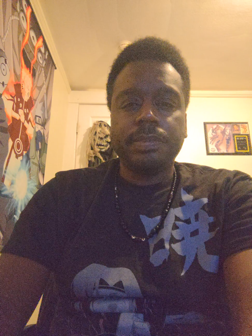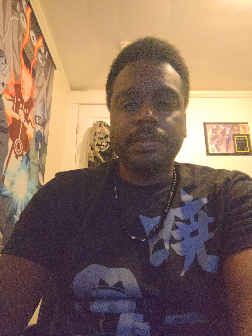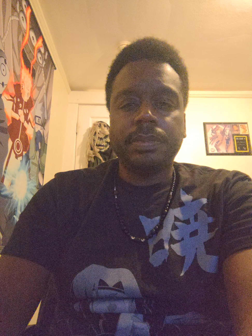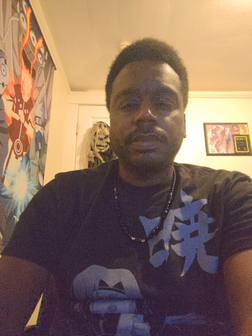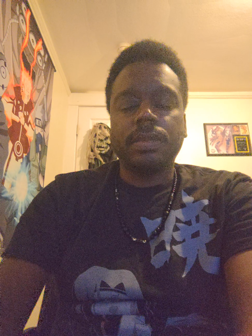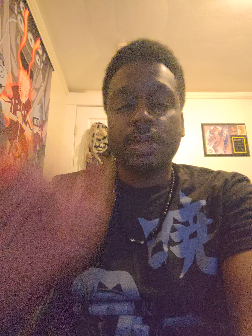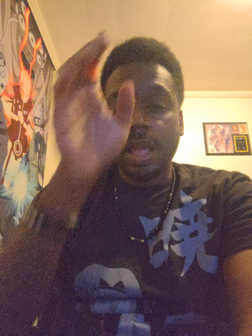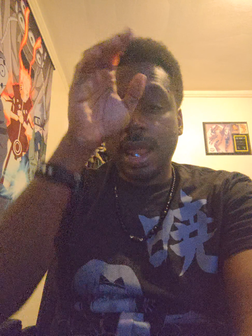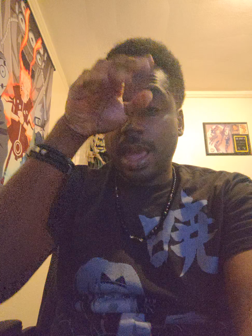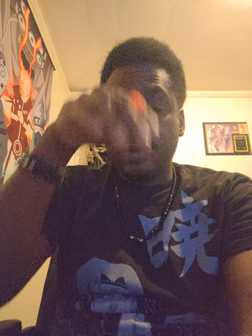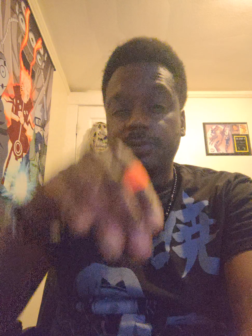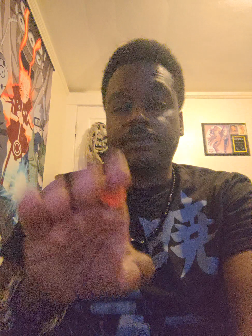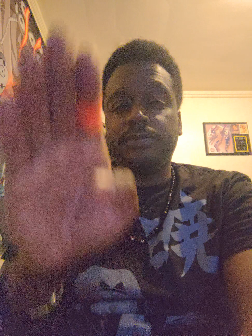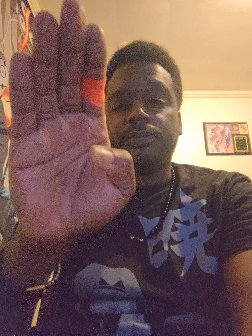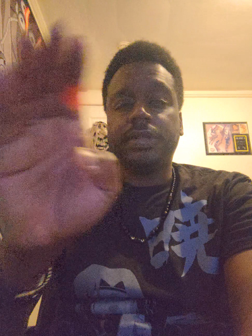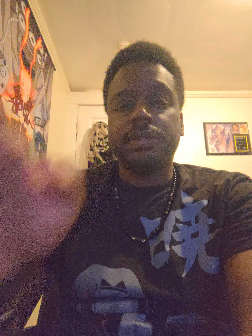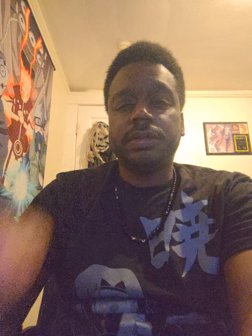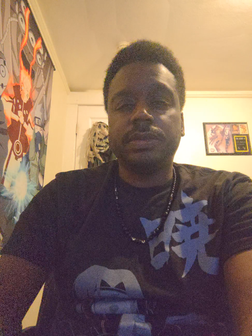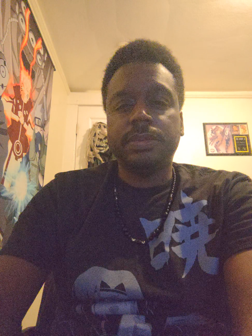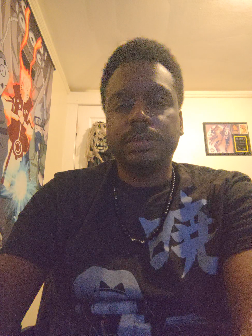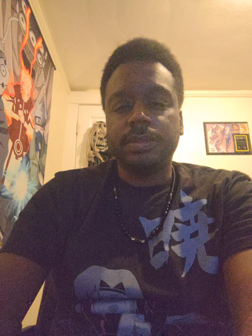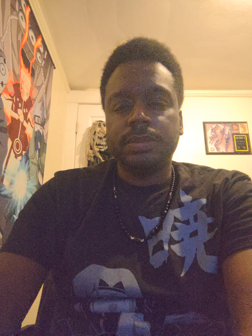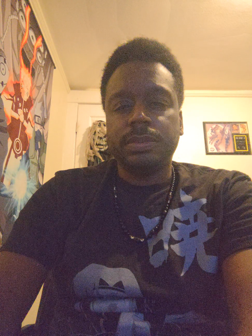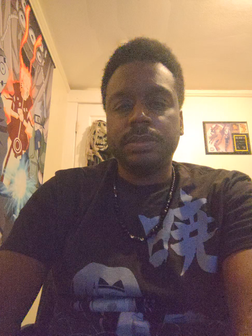elephant